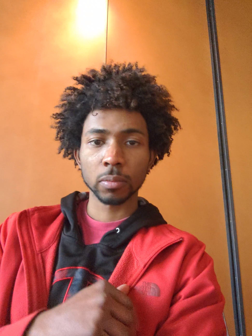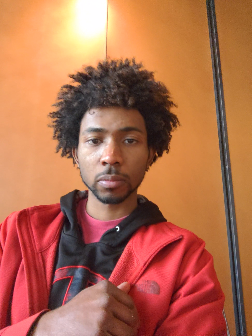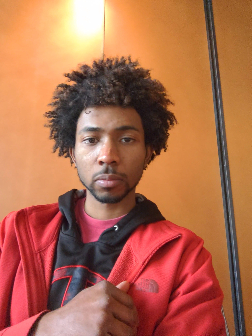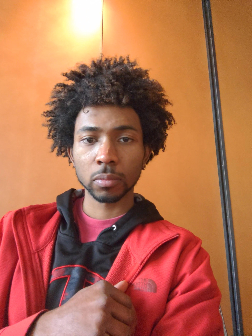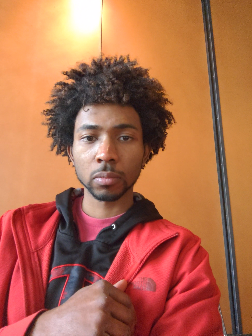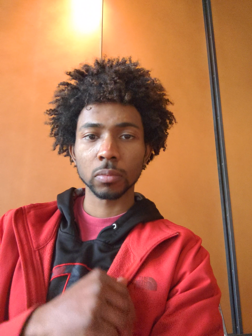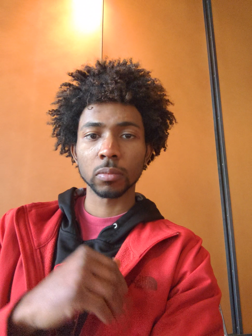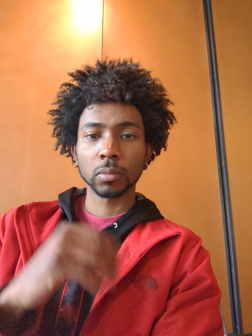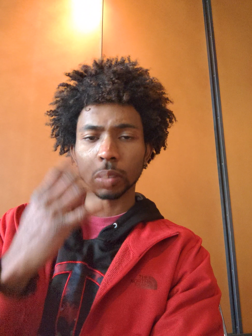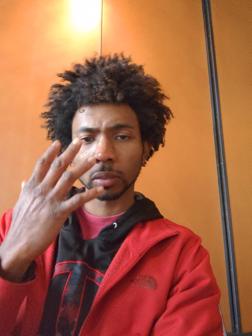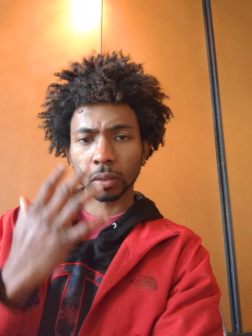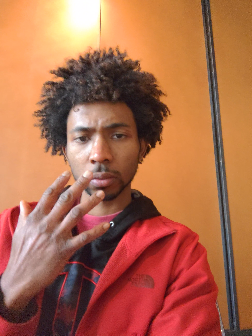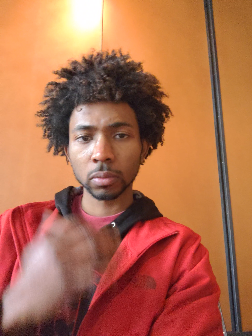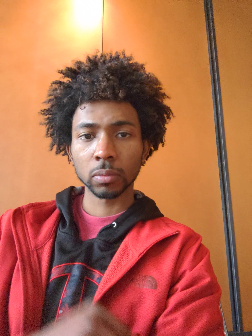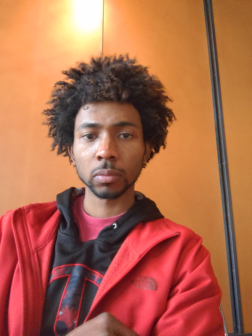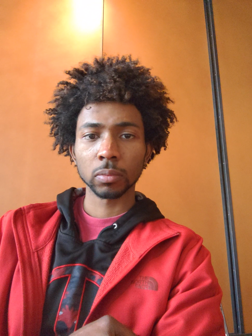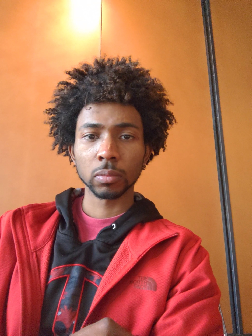sad